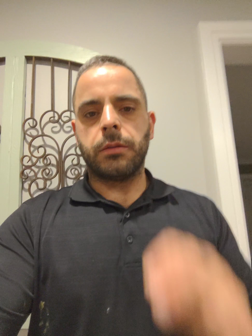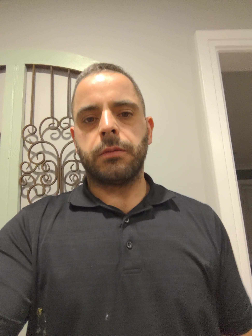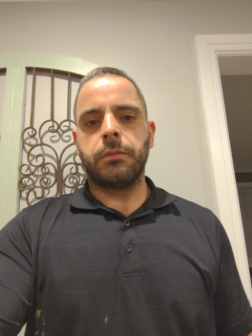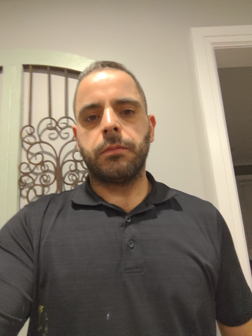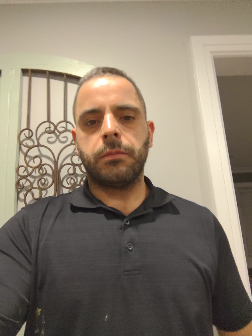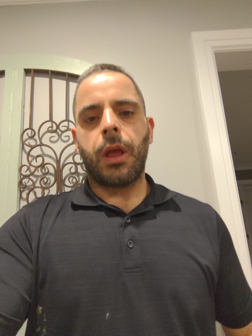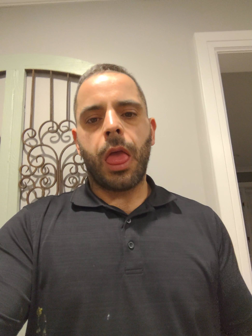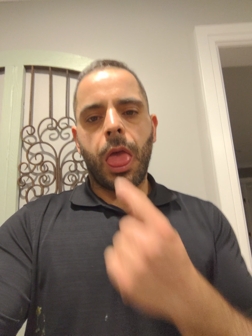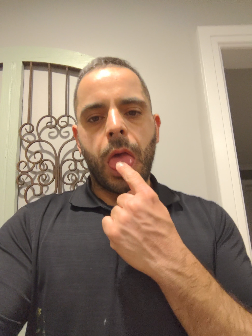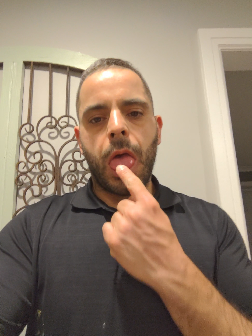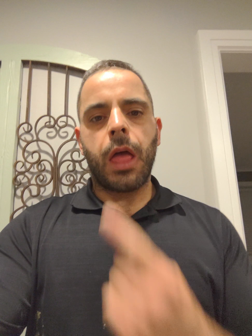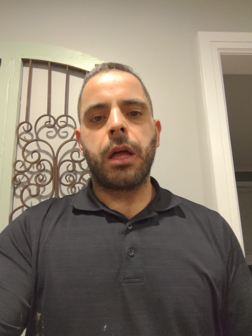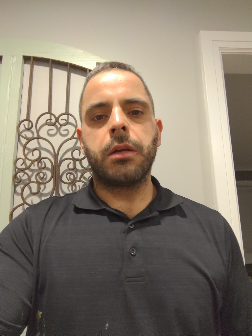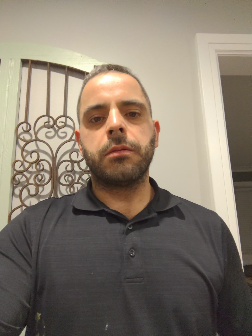tongue